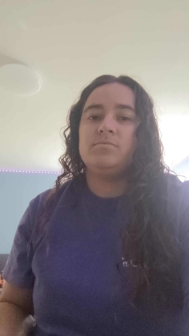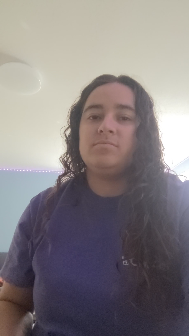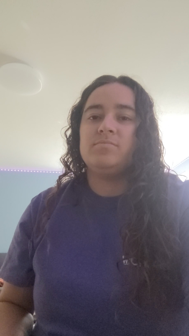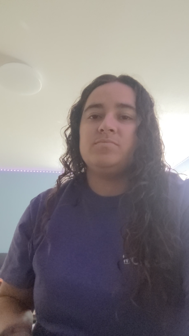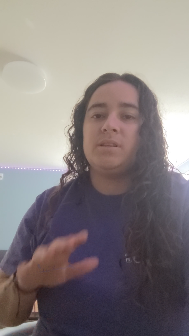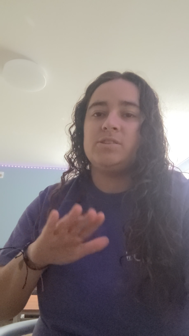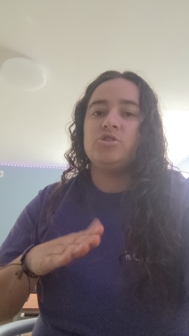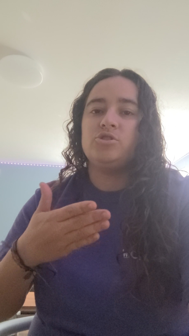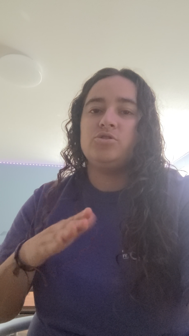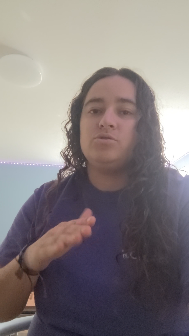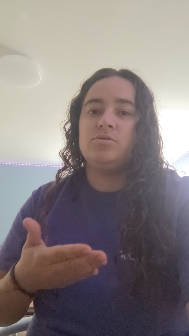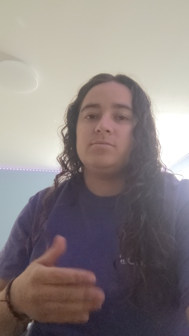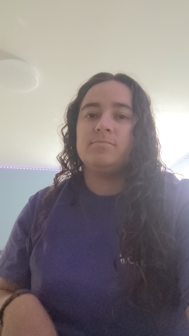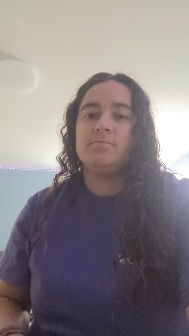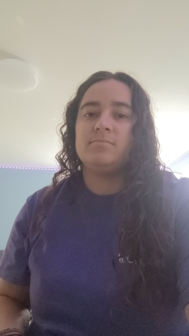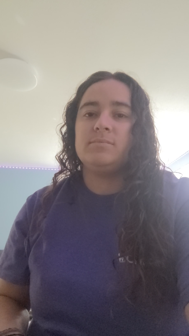kitchen